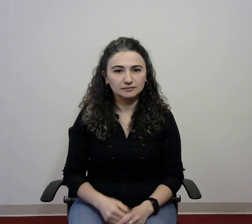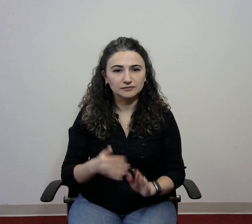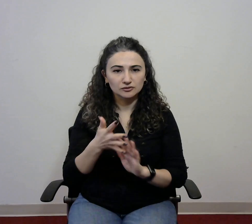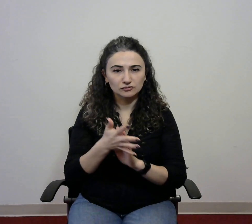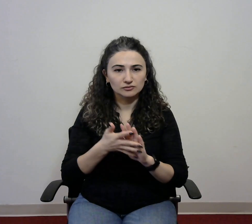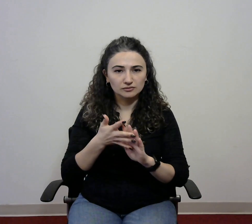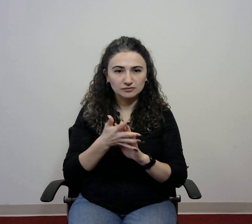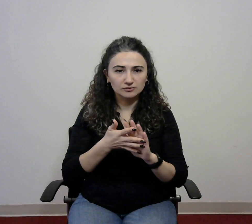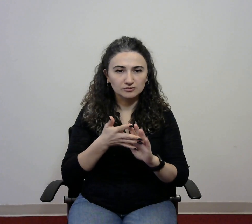işarə